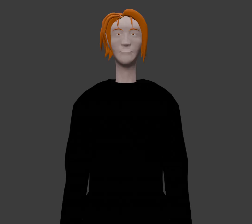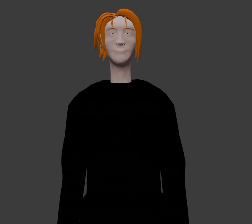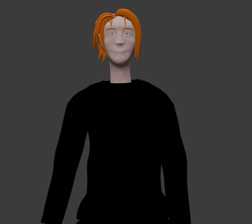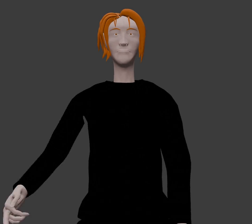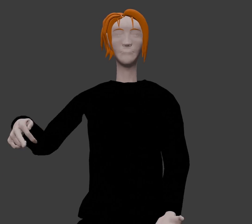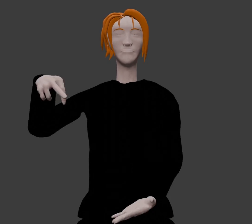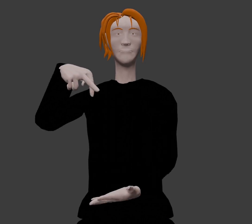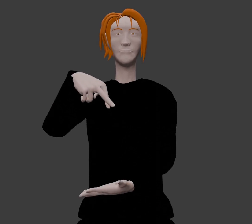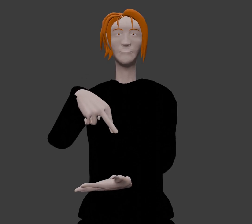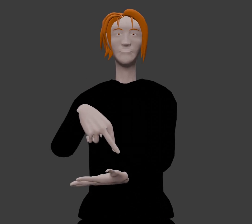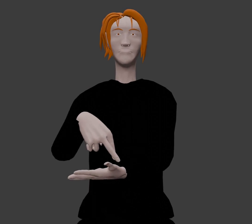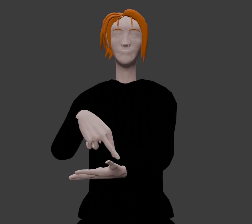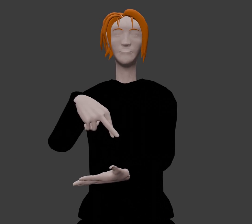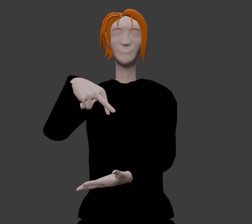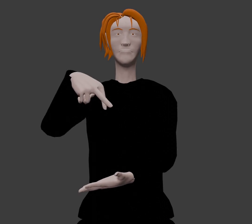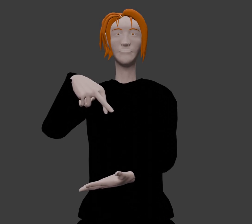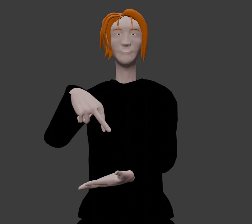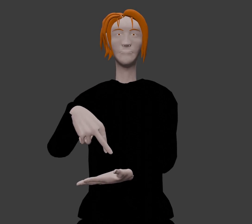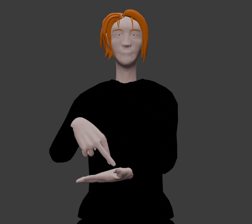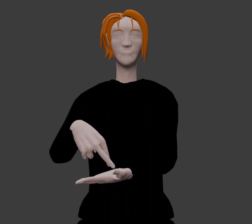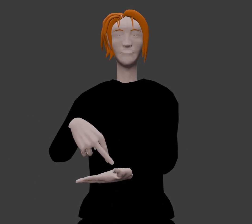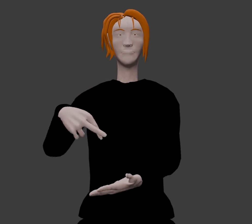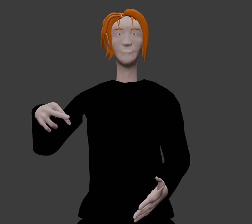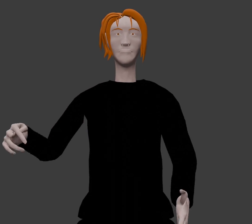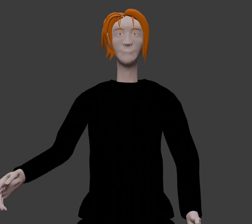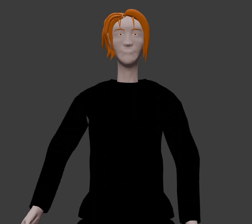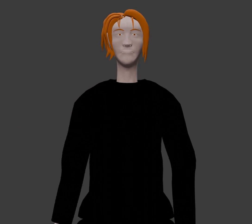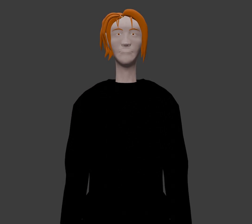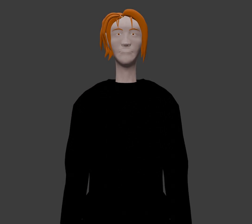Ballerina